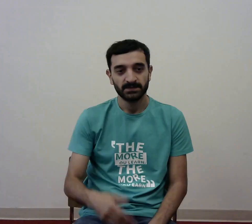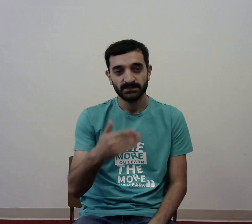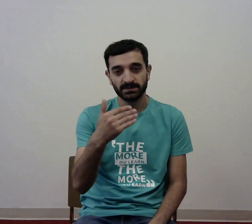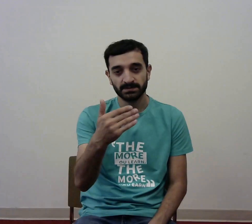siz